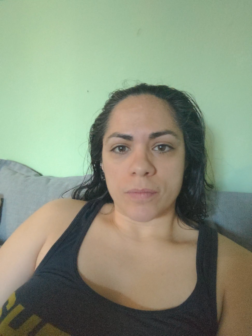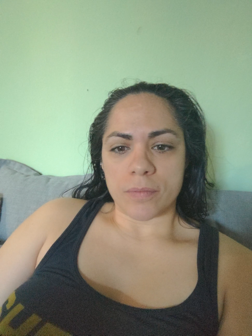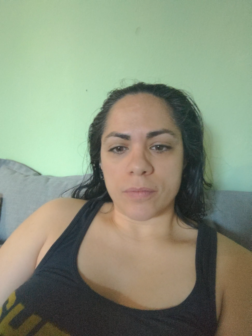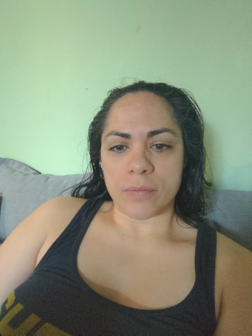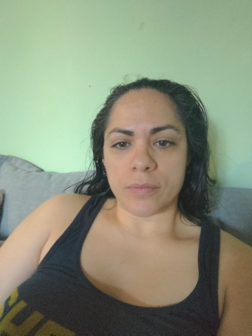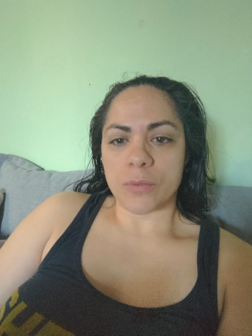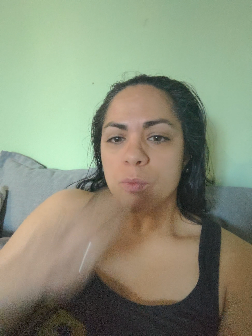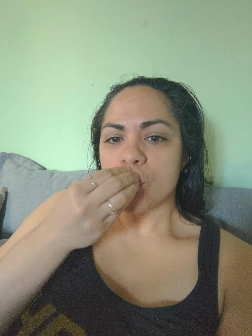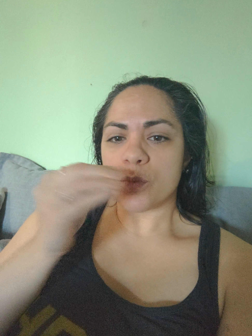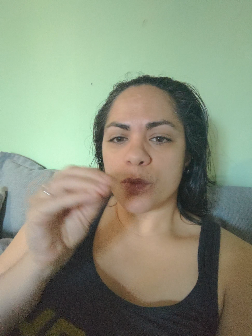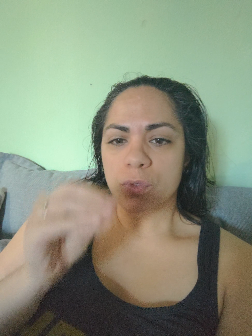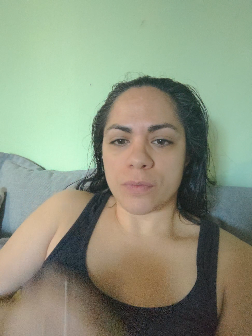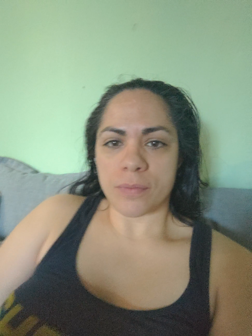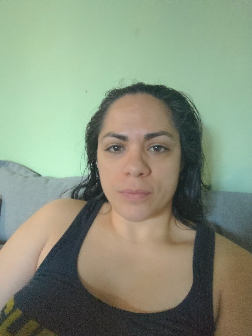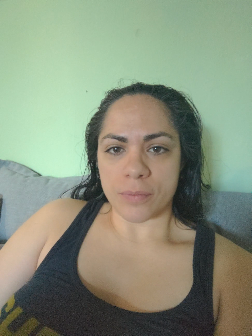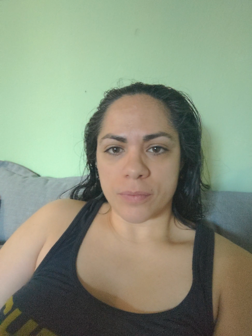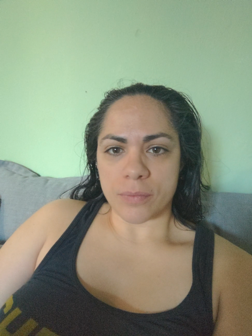kiss